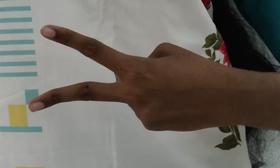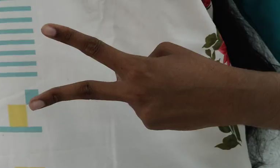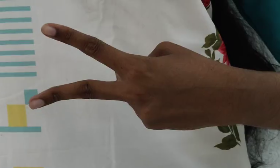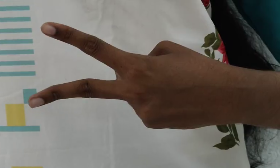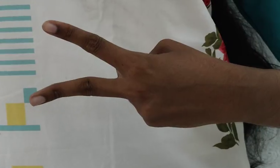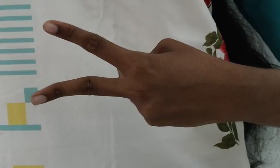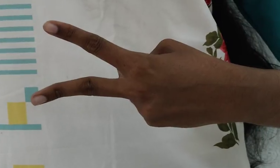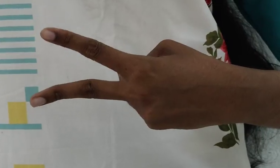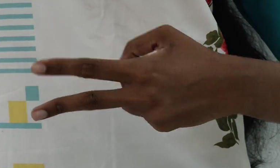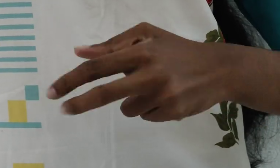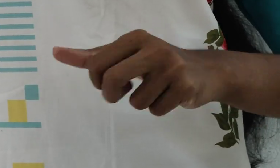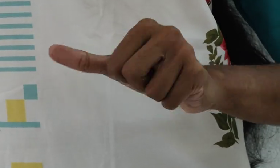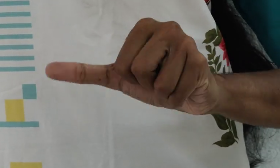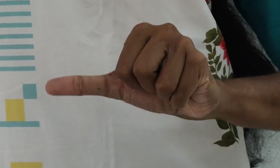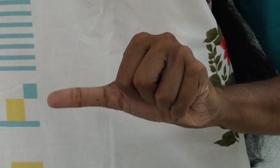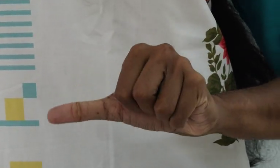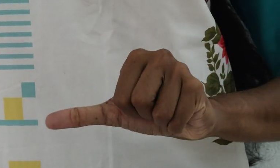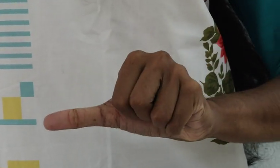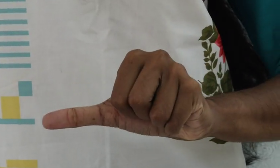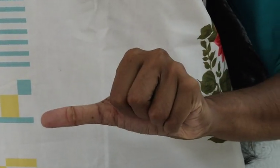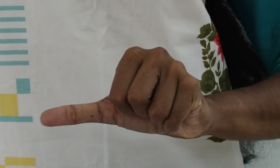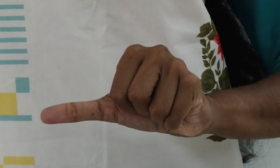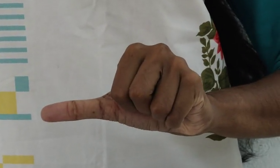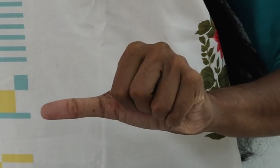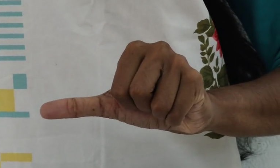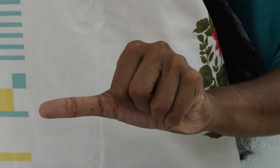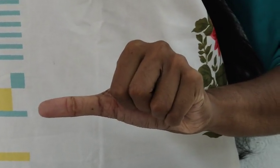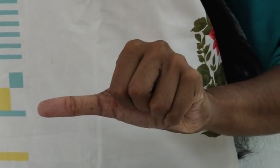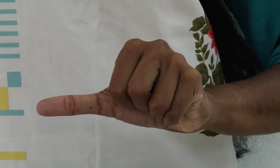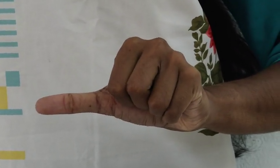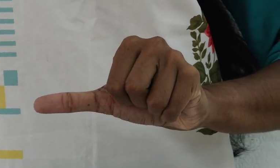ഐ